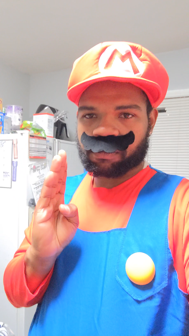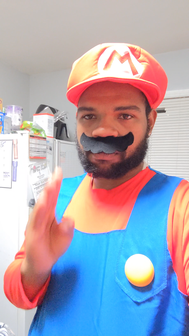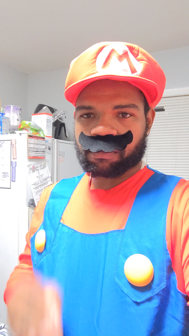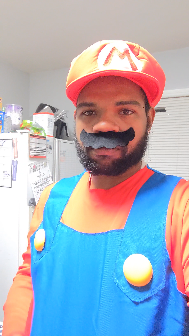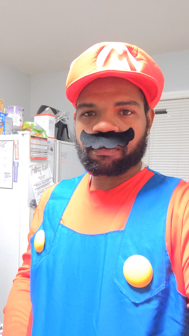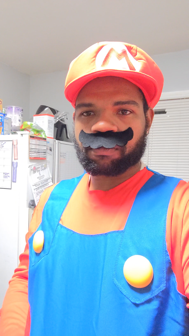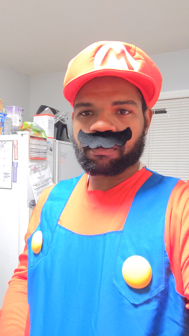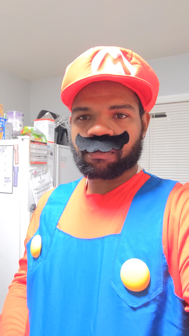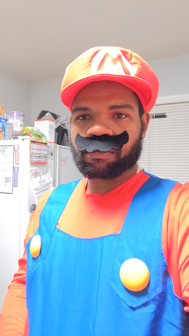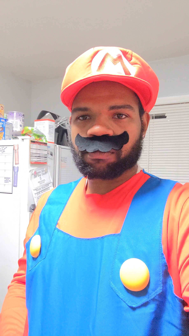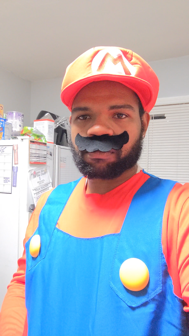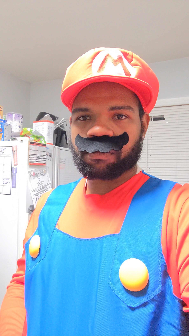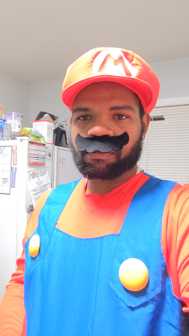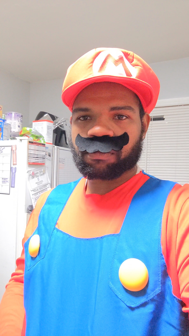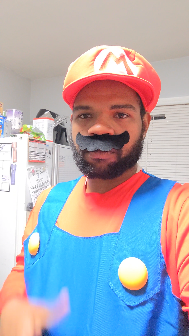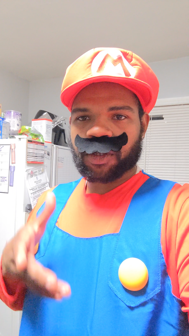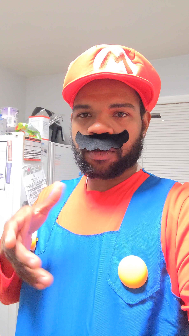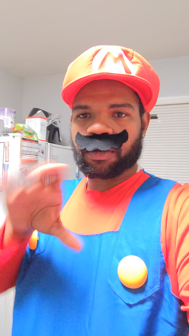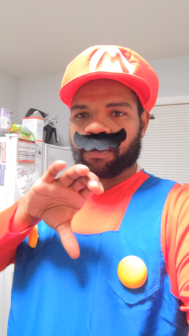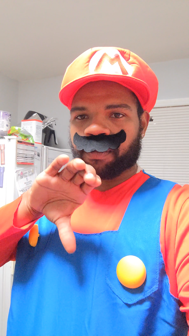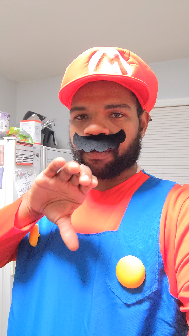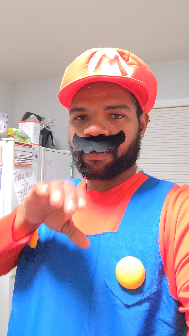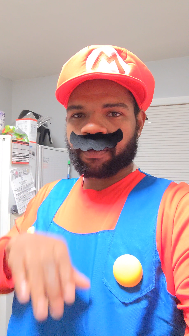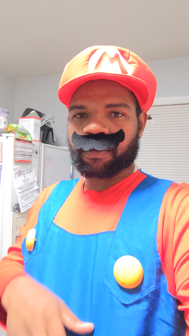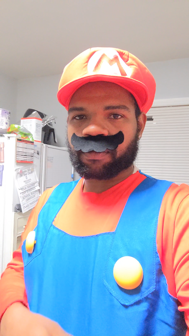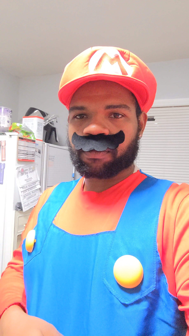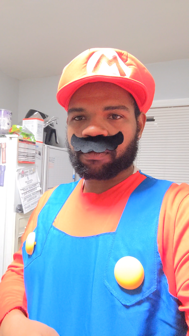dump